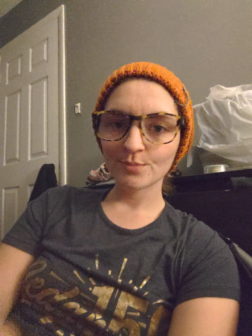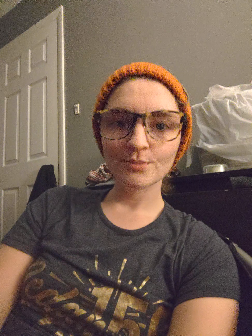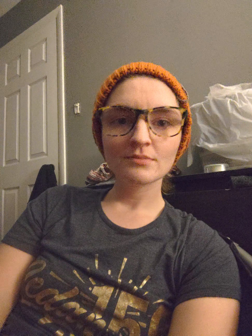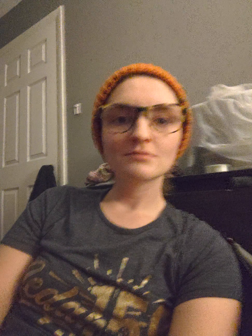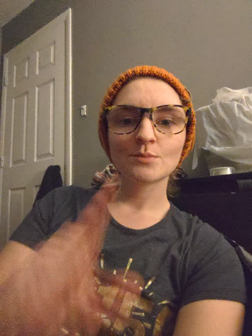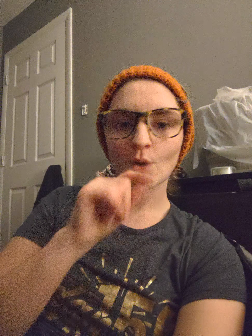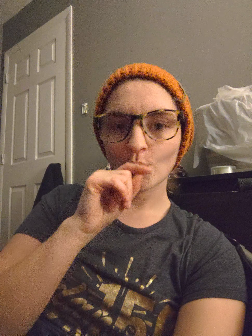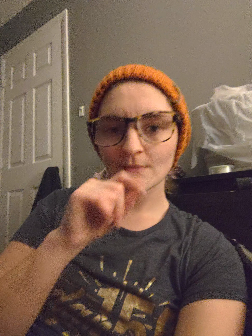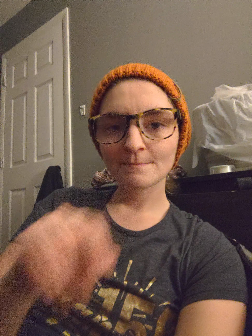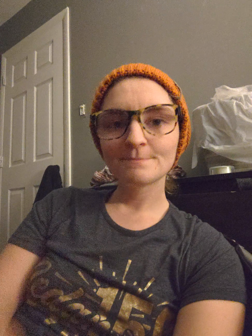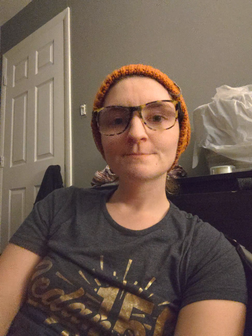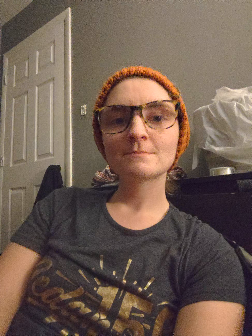bird